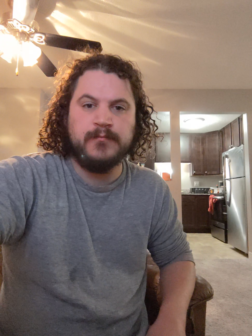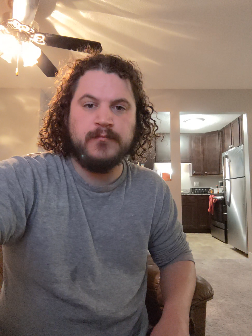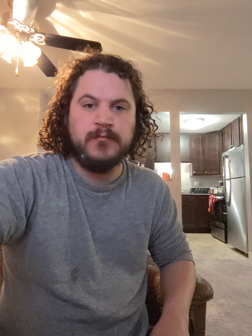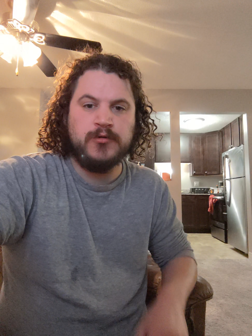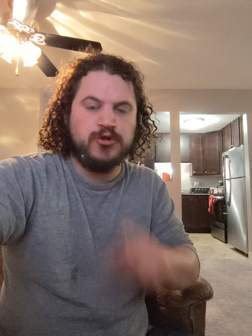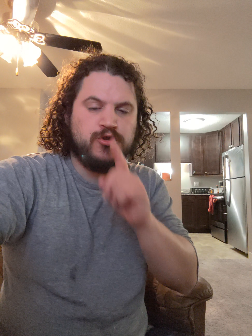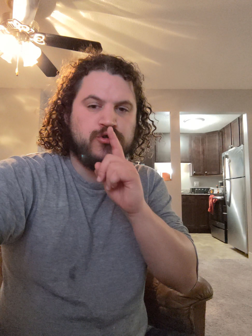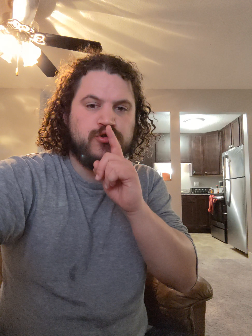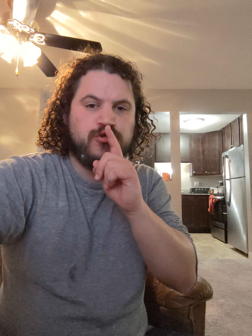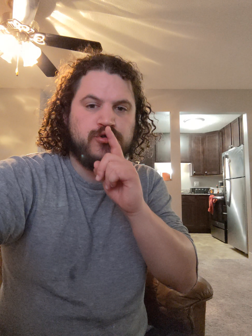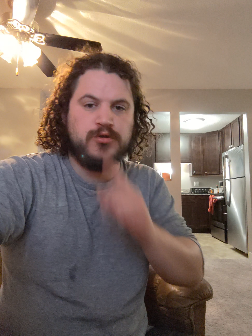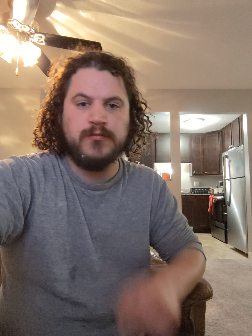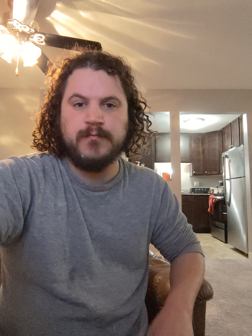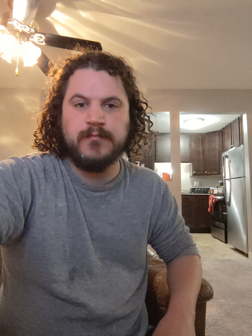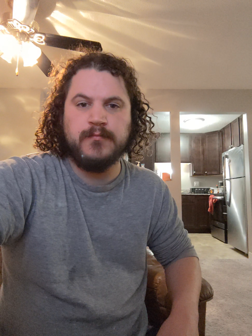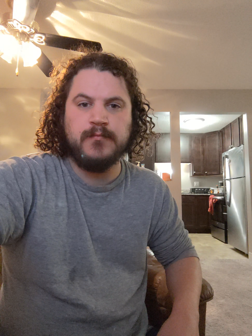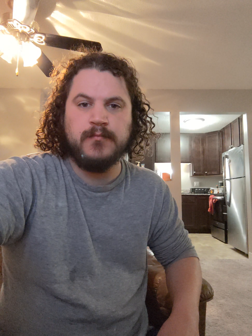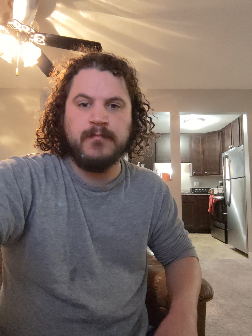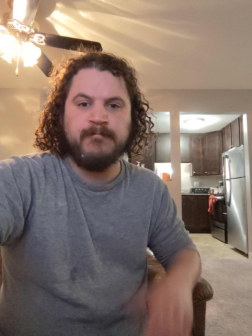shhh